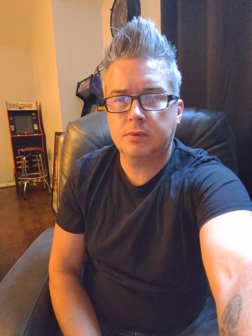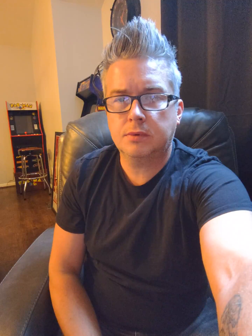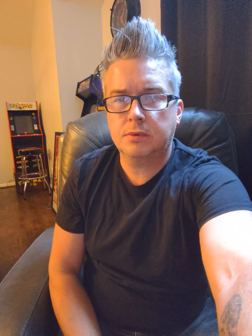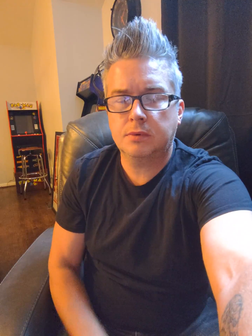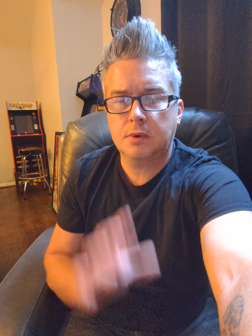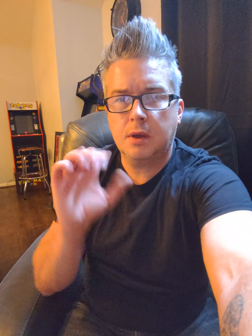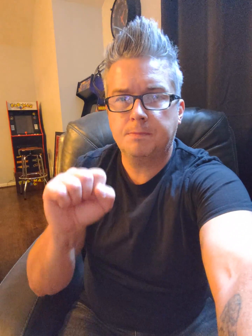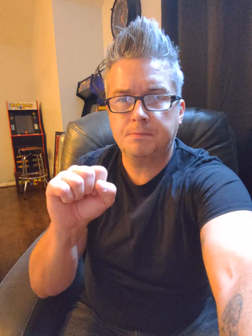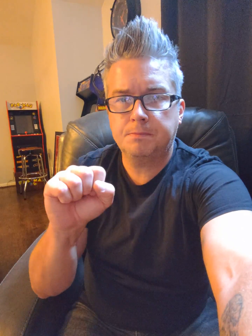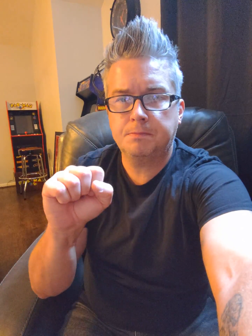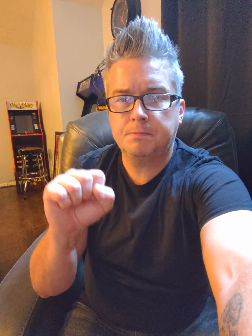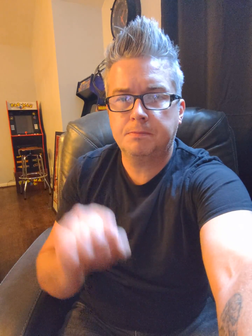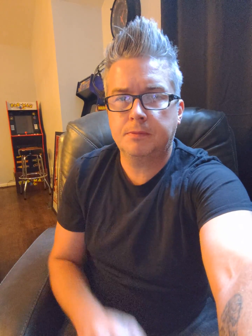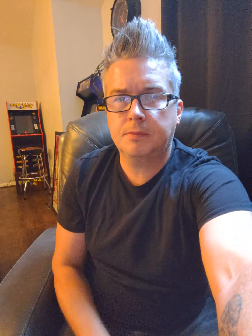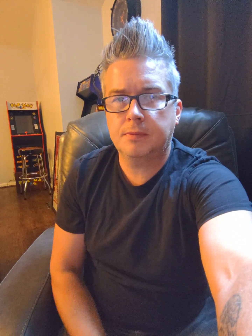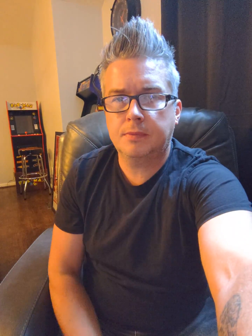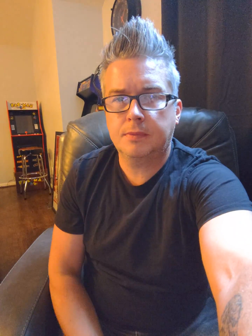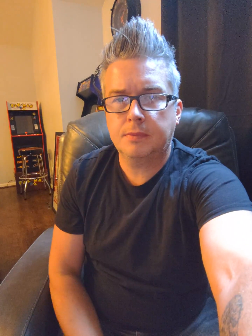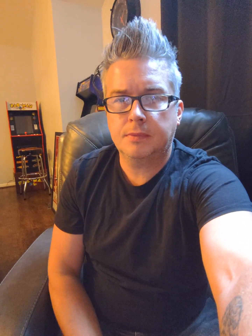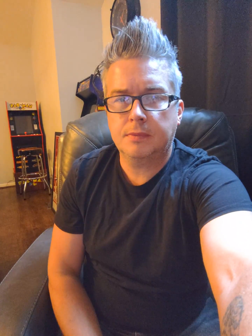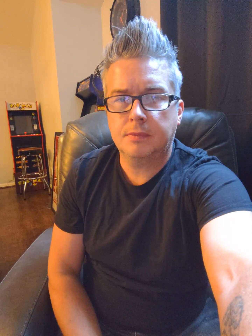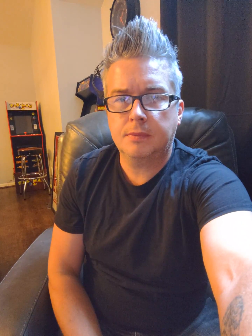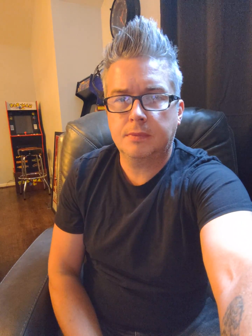catch